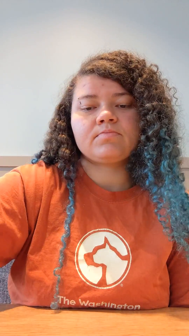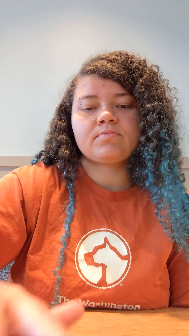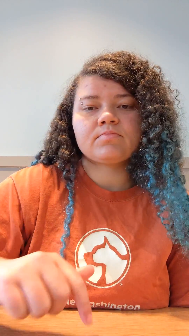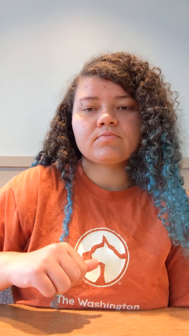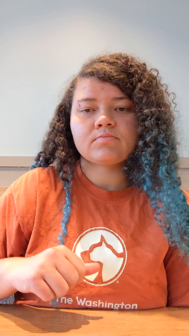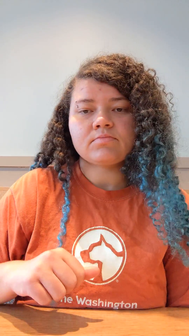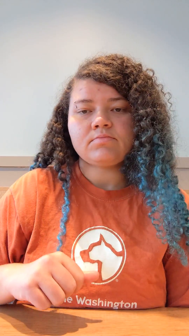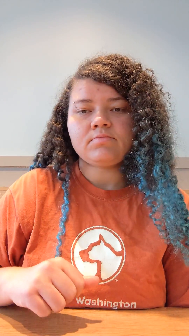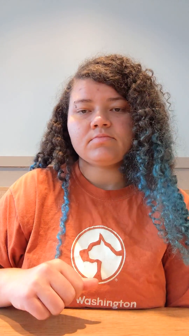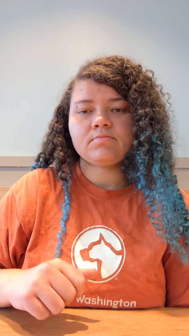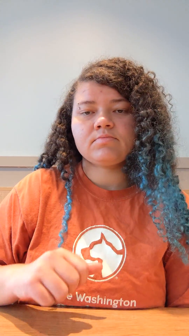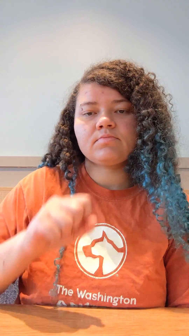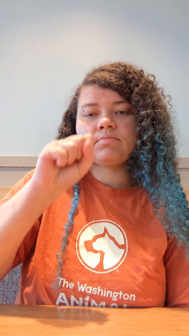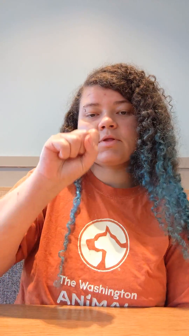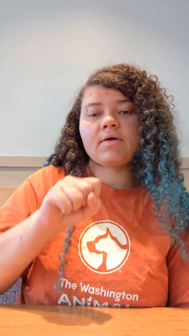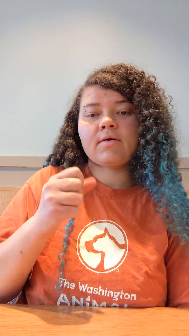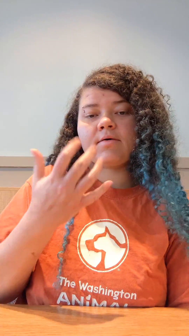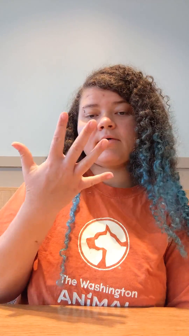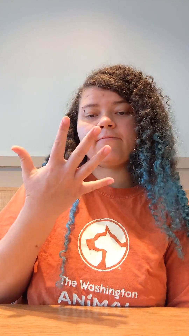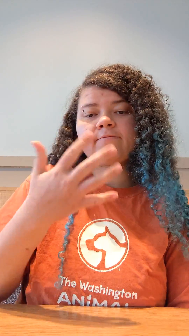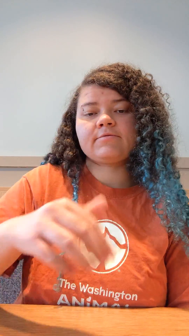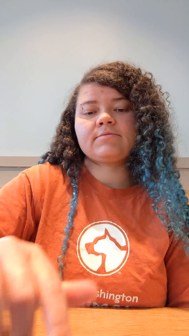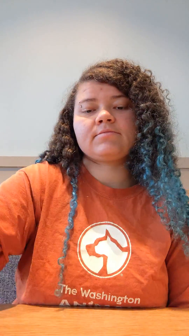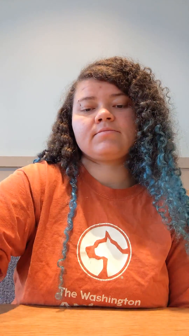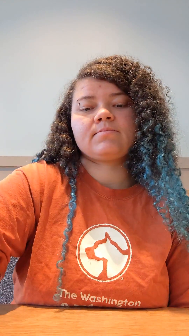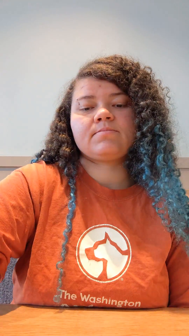gloves